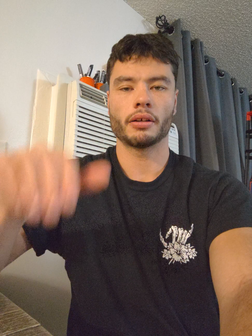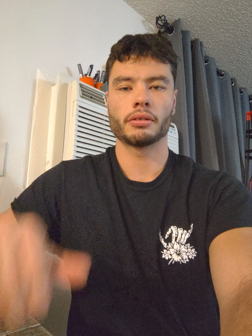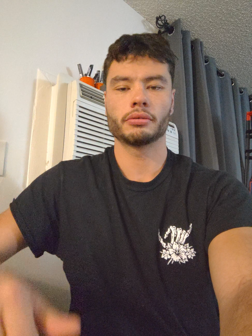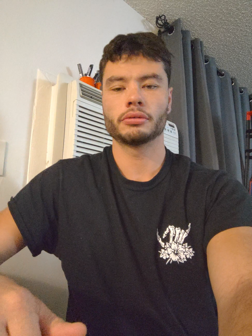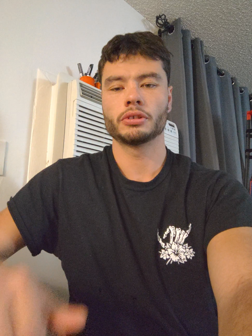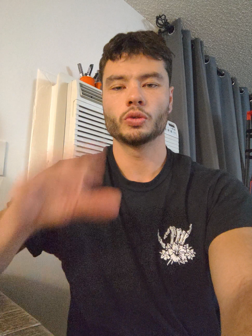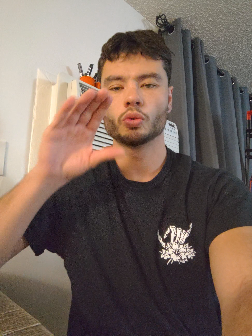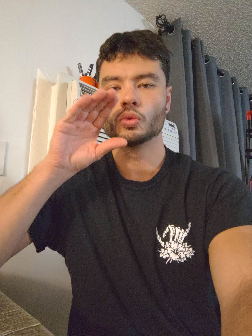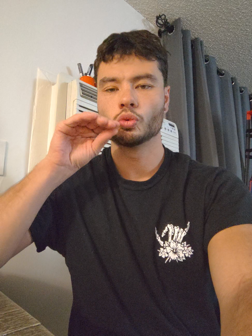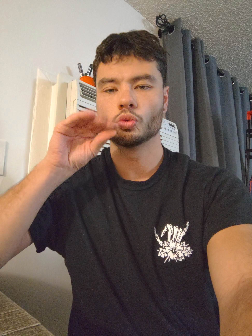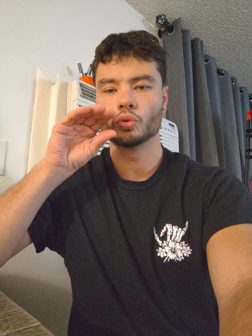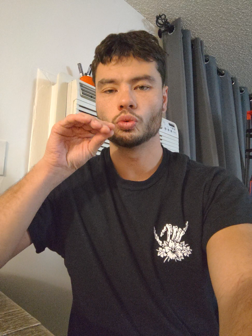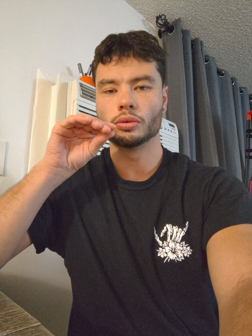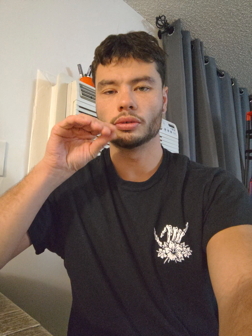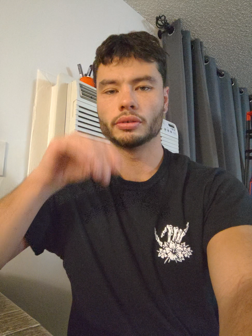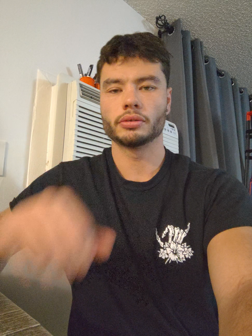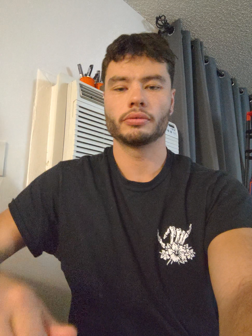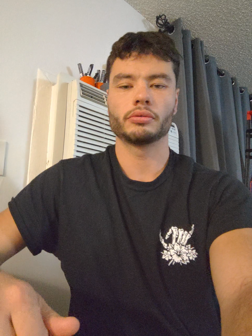goose